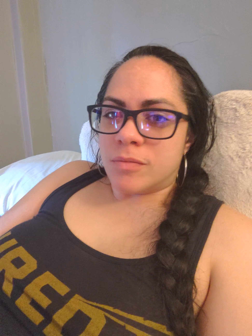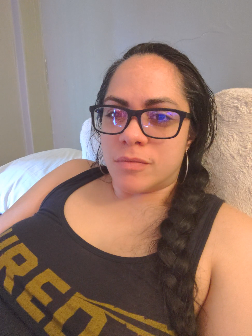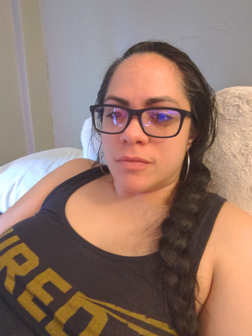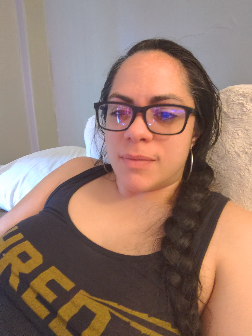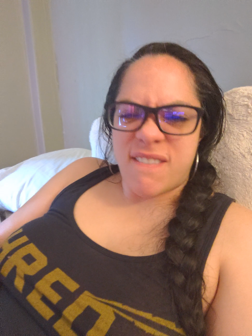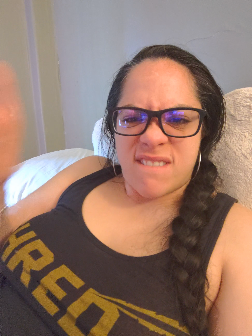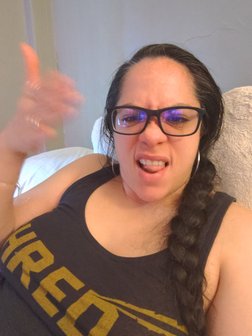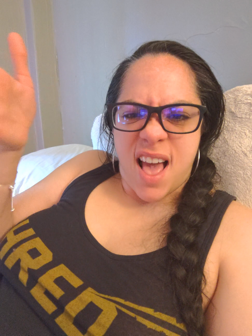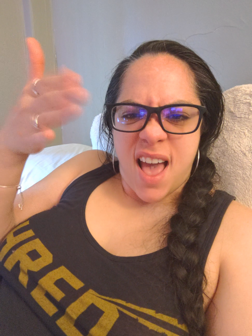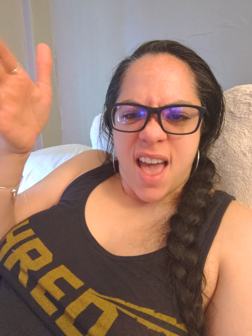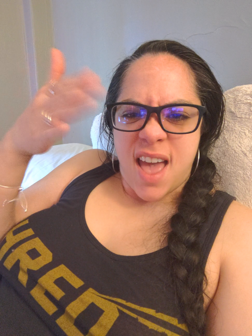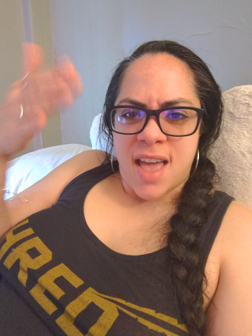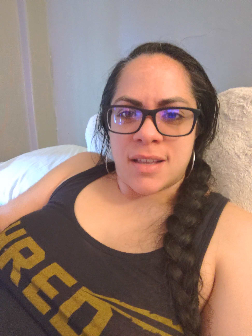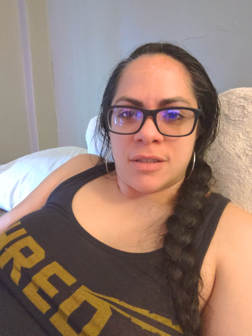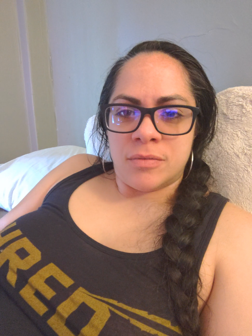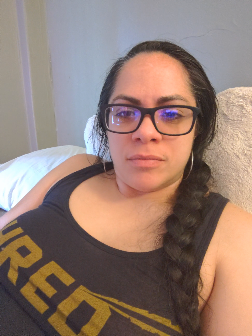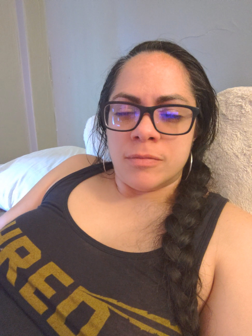flag